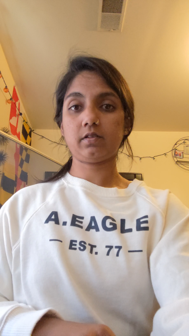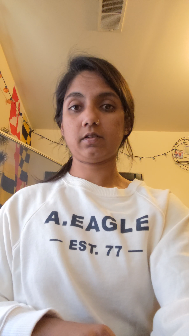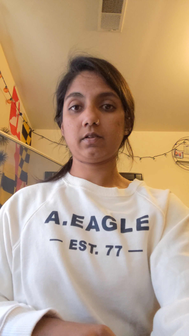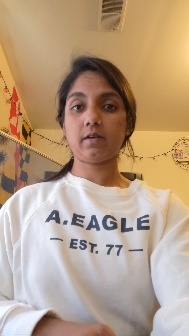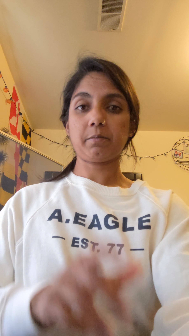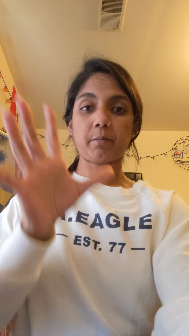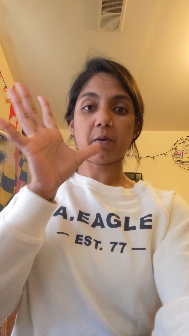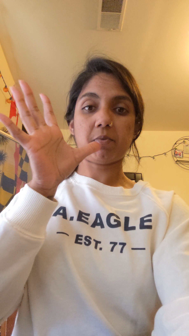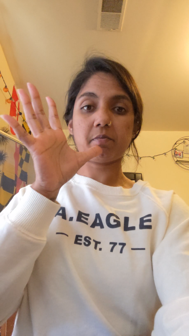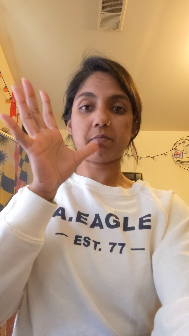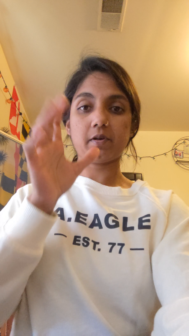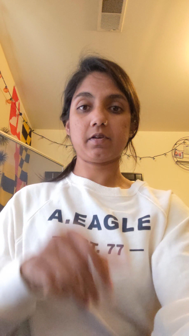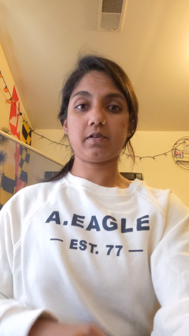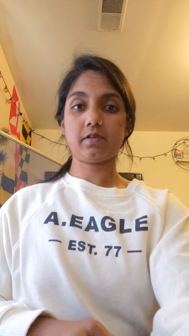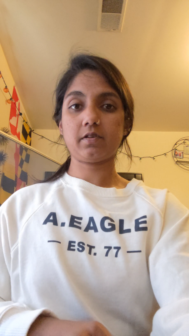mommy